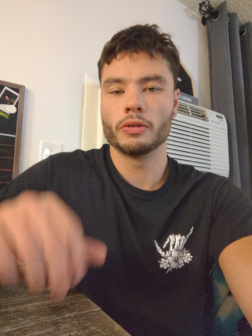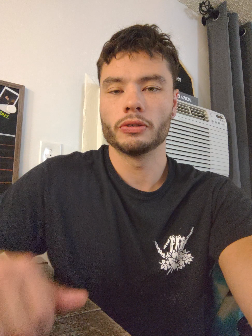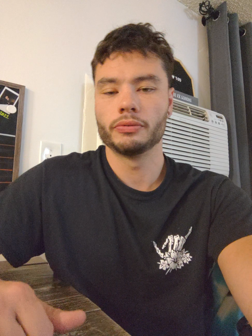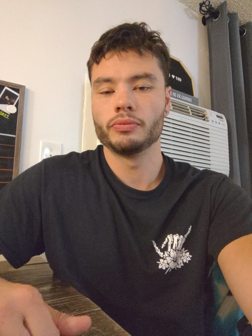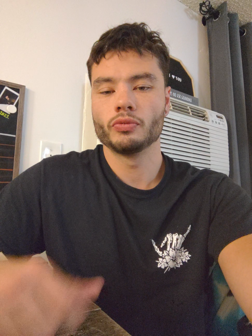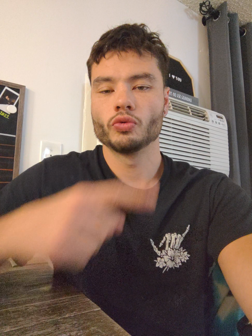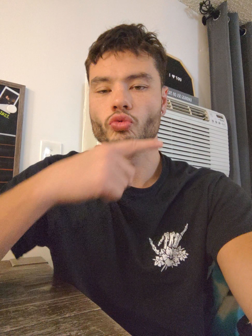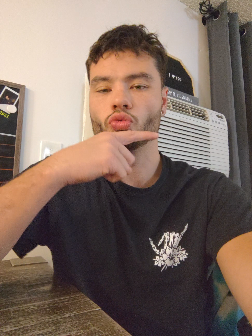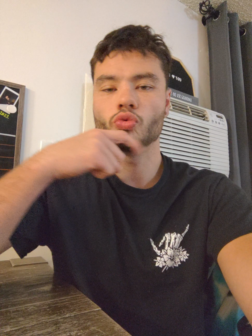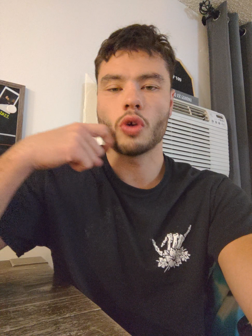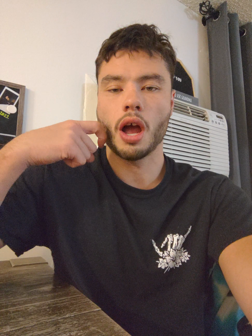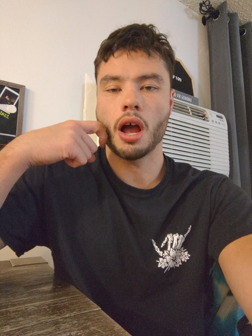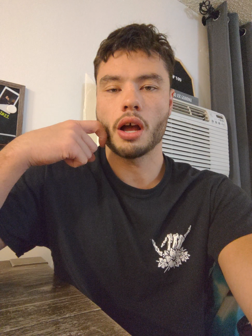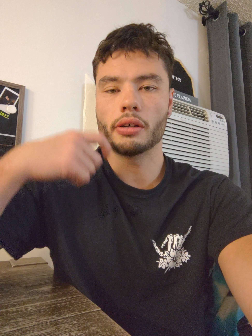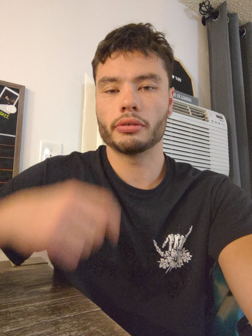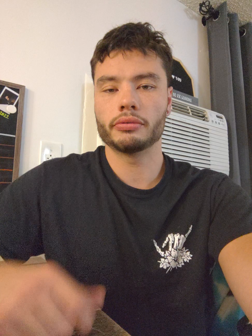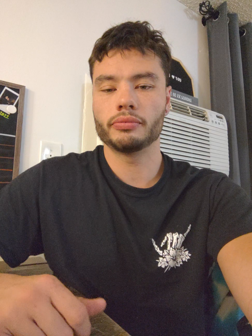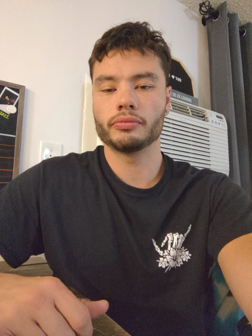dry